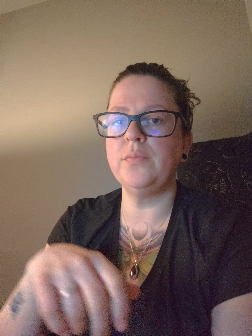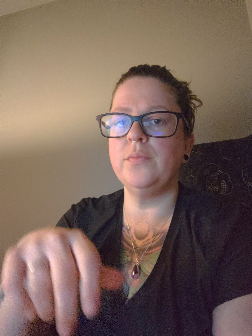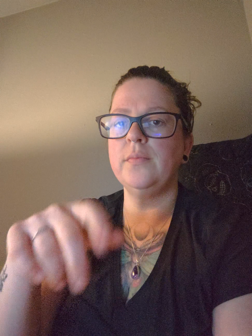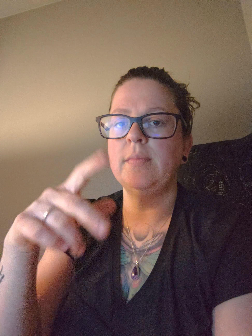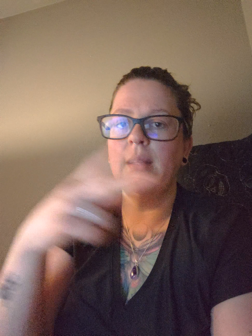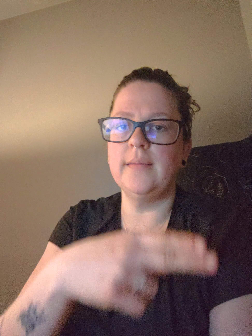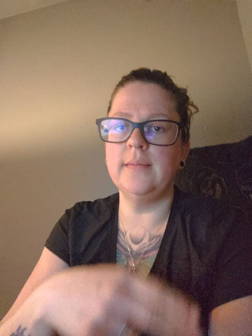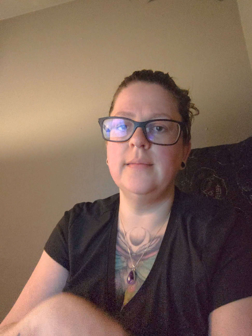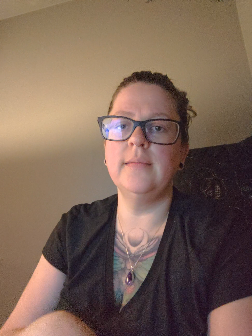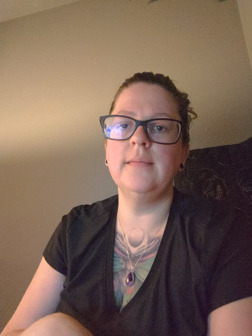cut